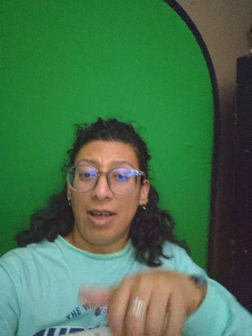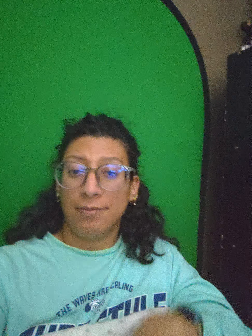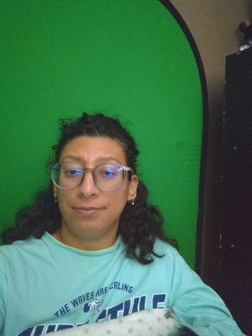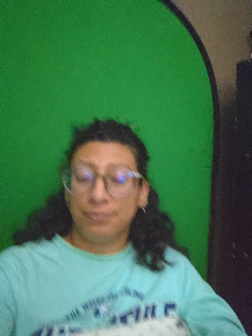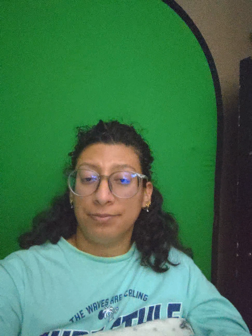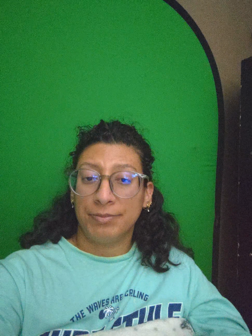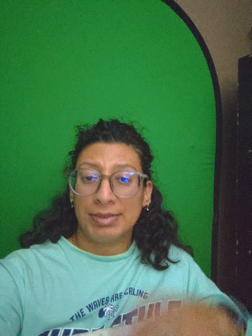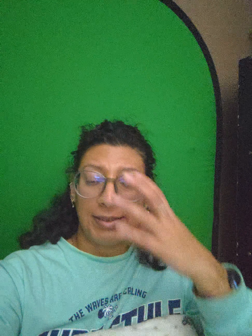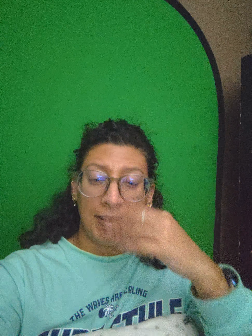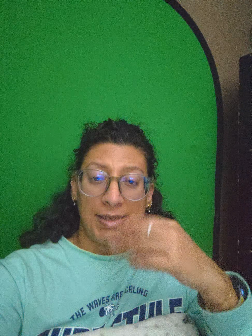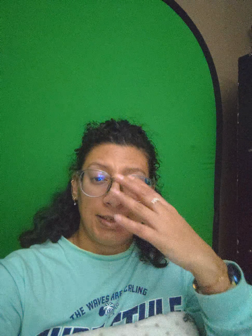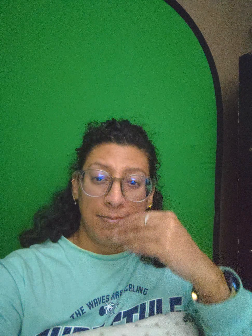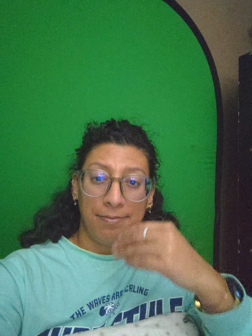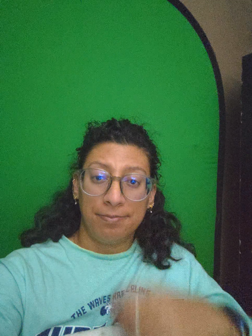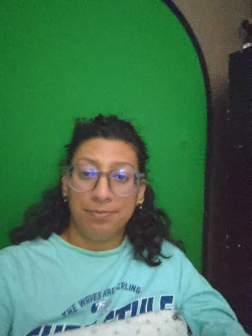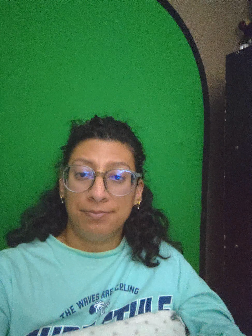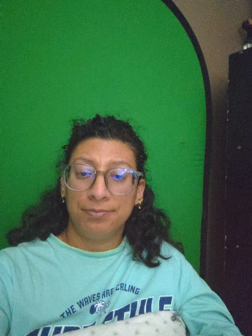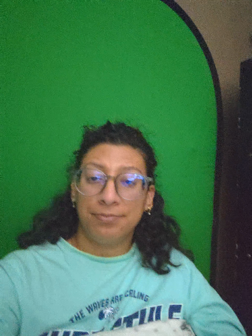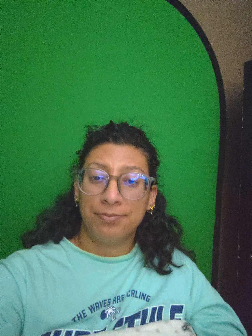sleep